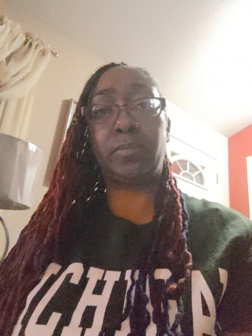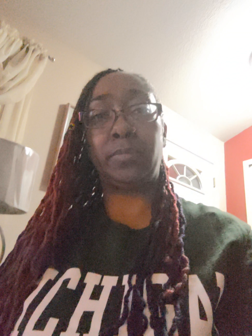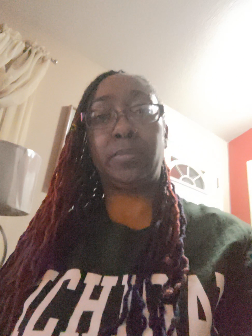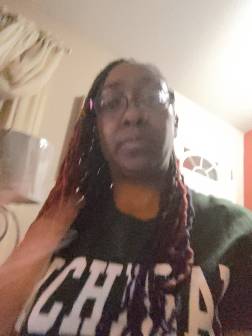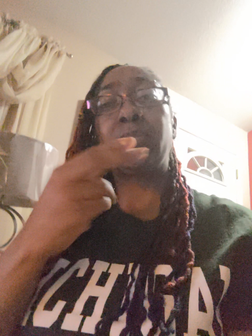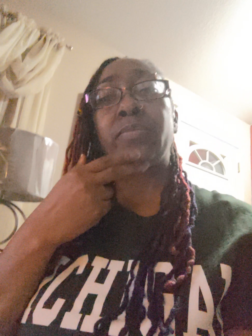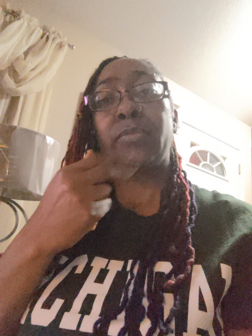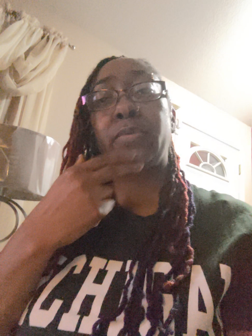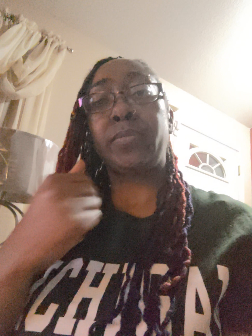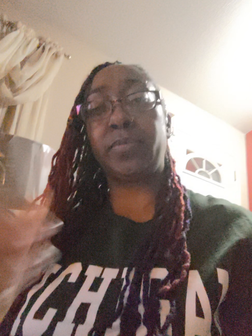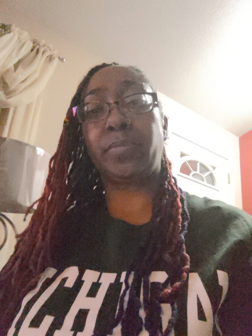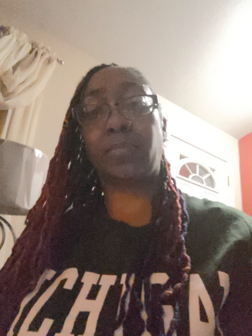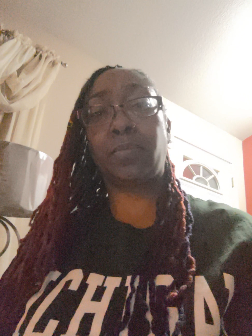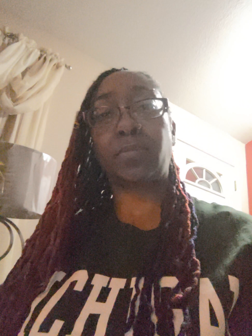cute